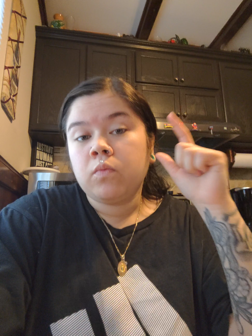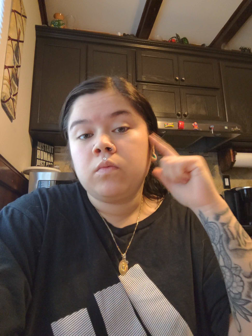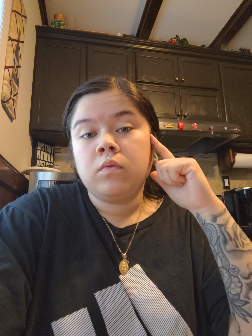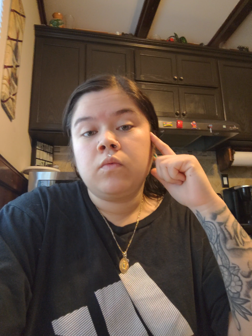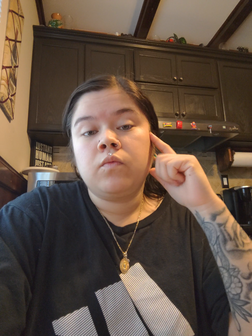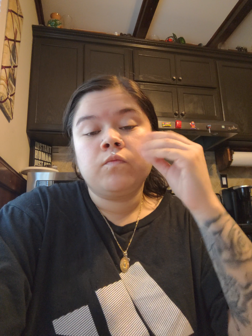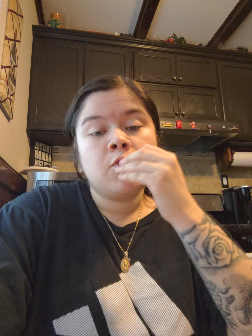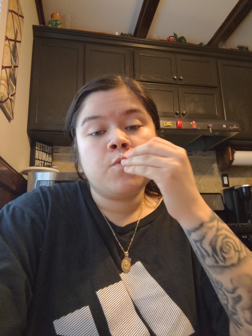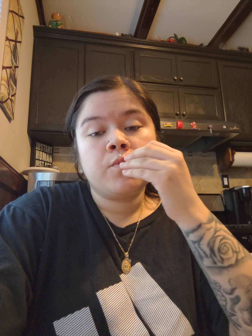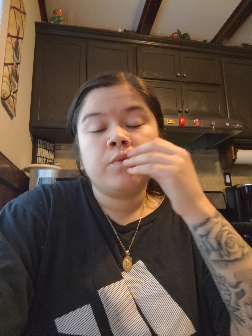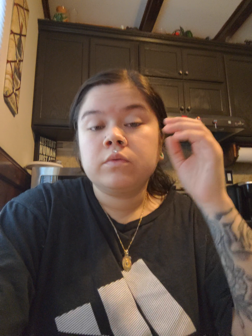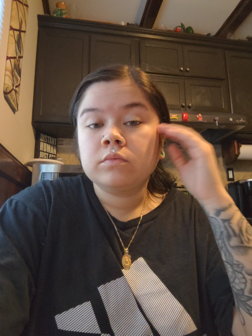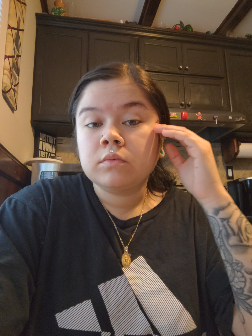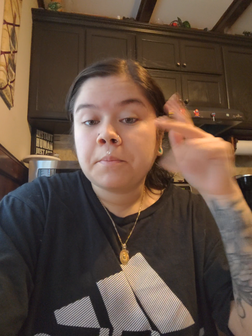food